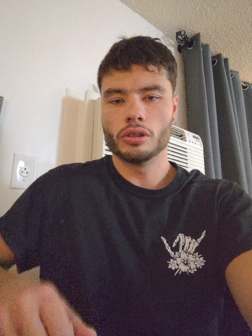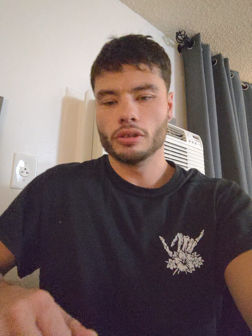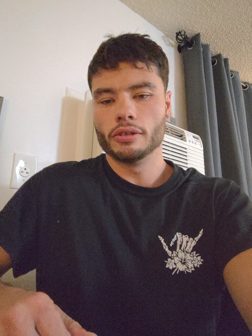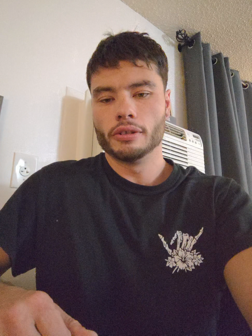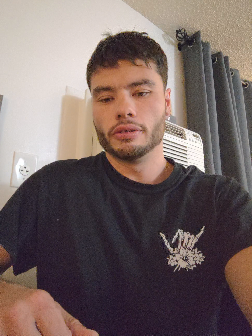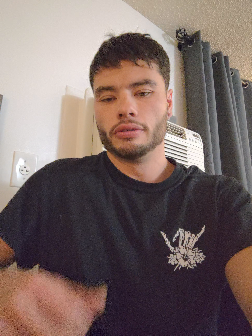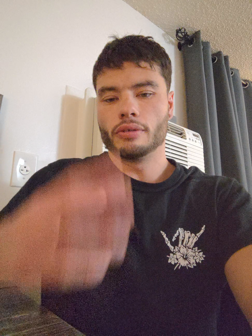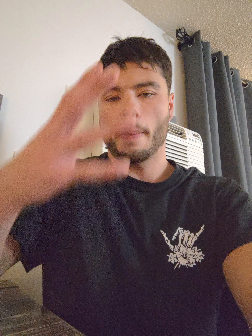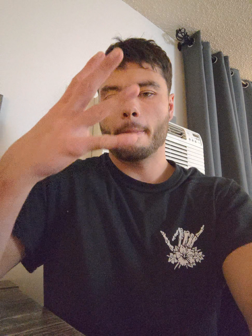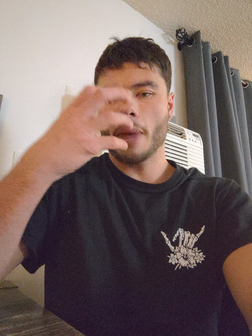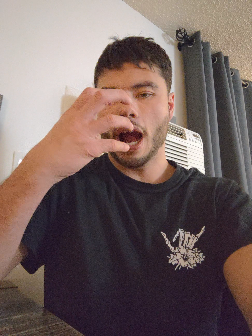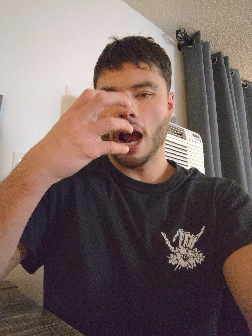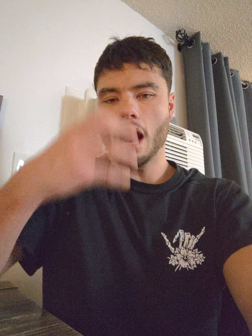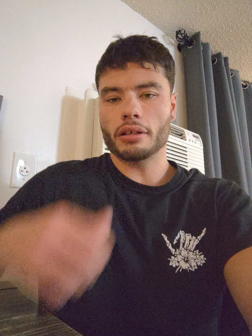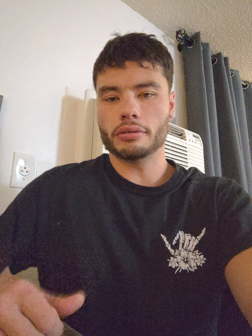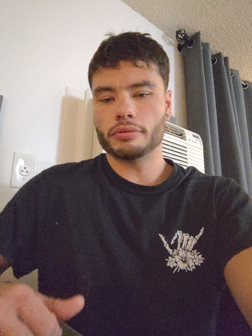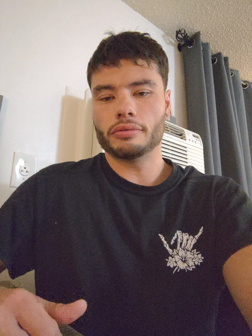mad